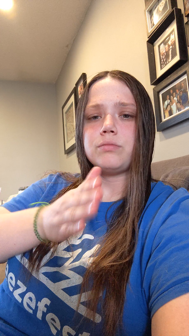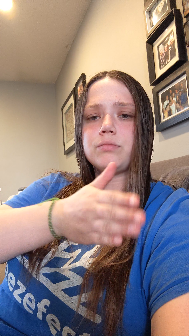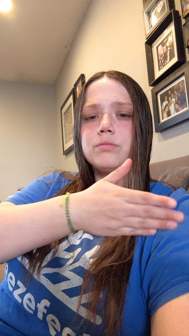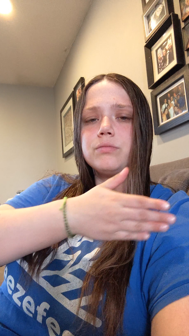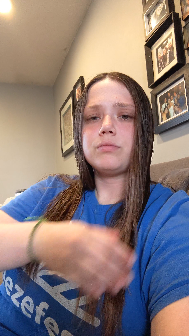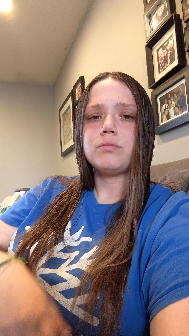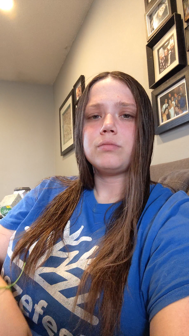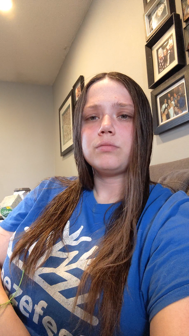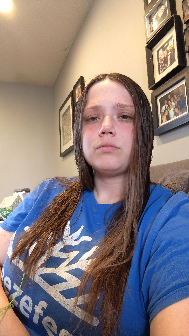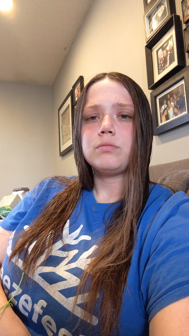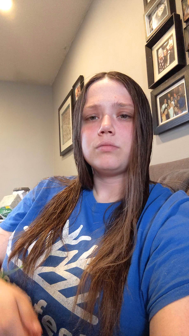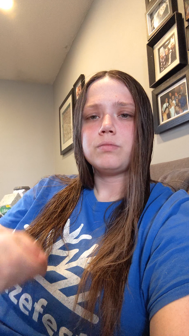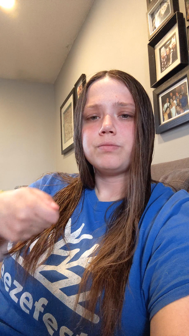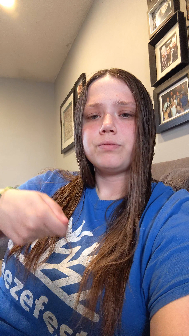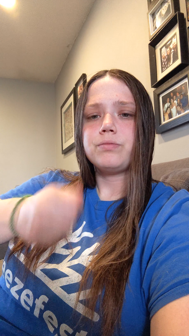shovel